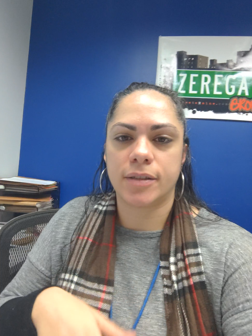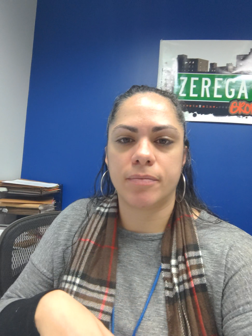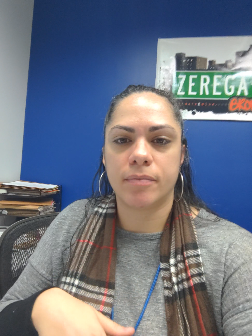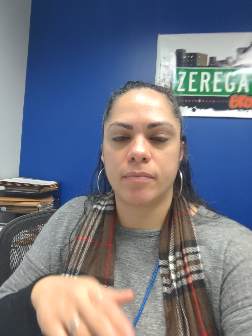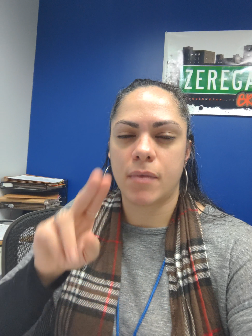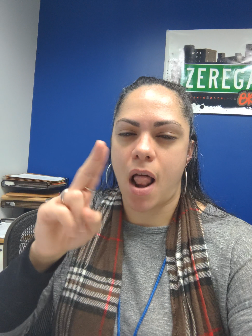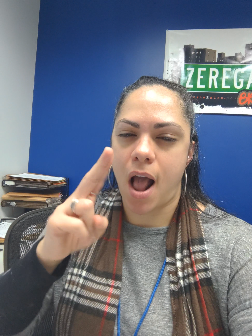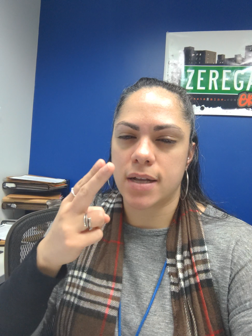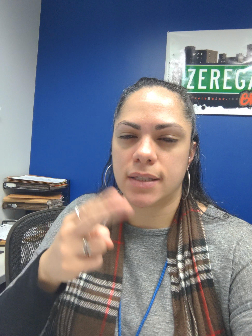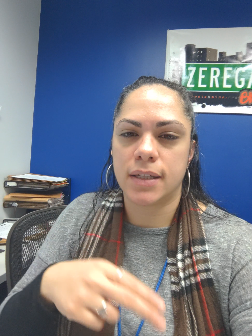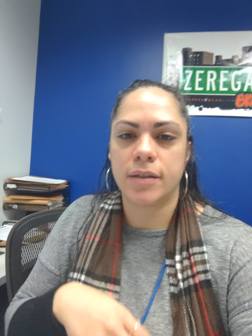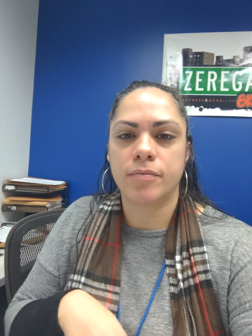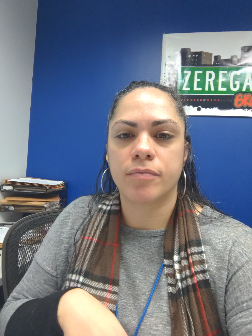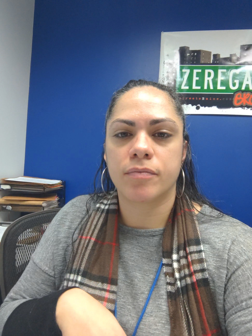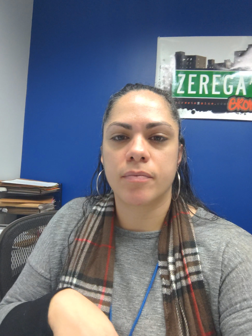closet